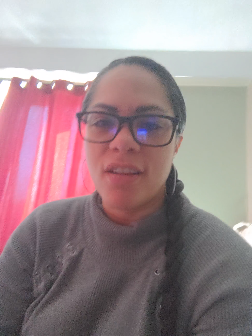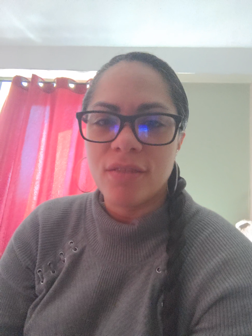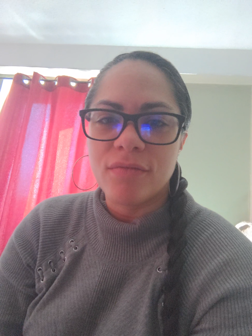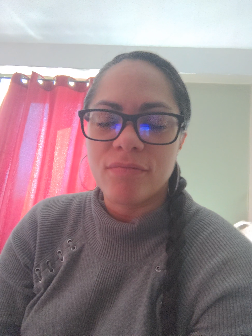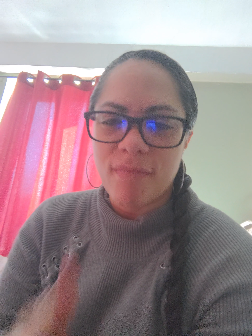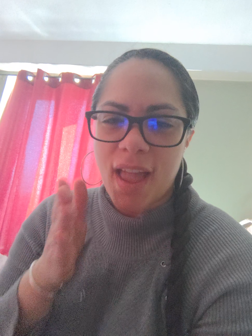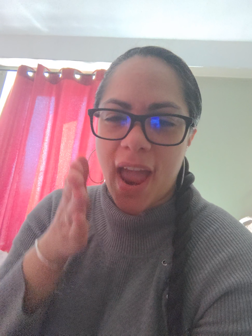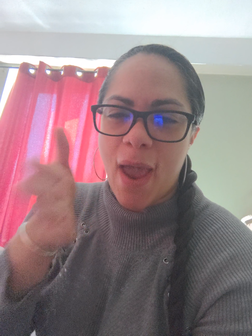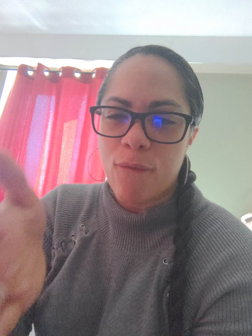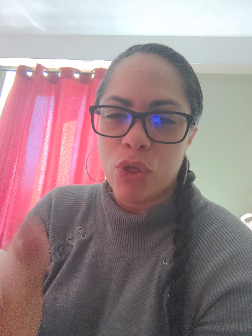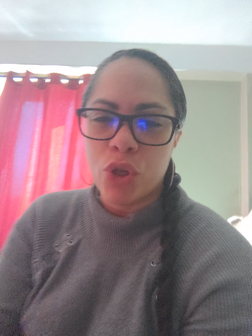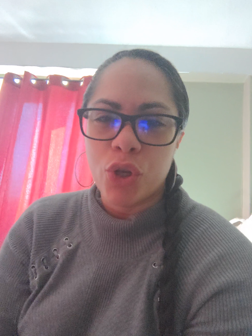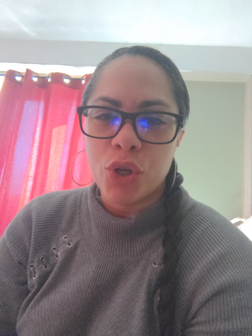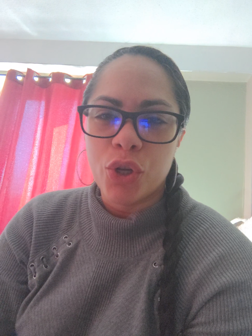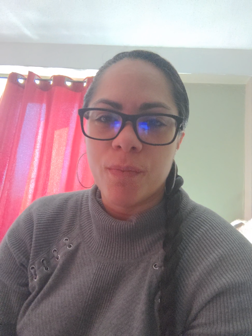after